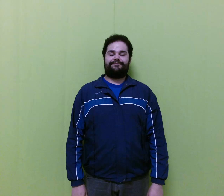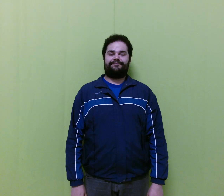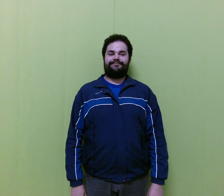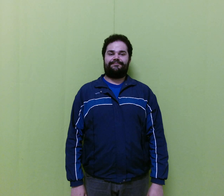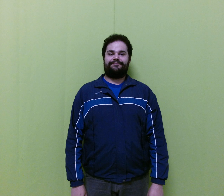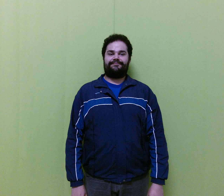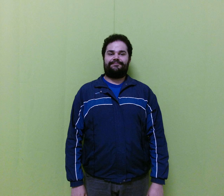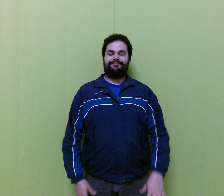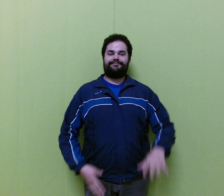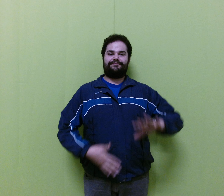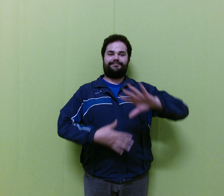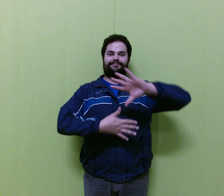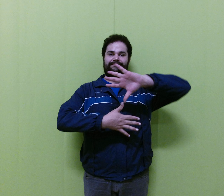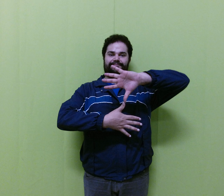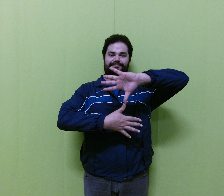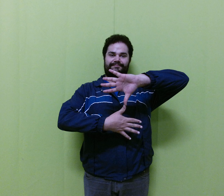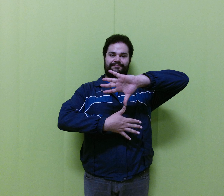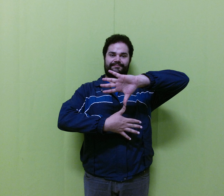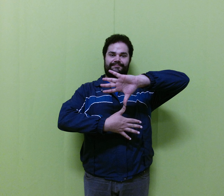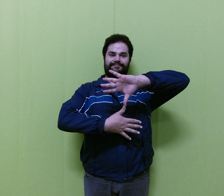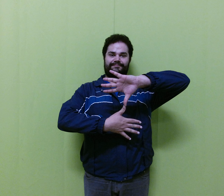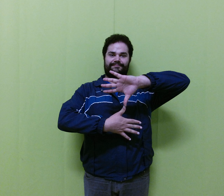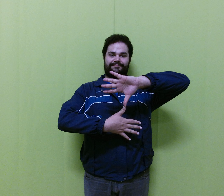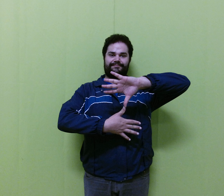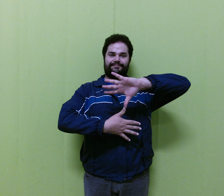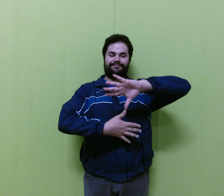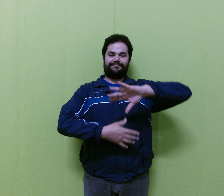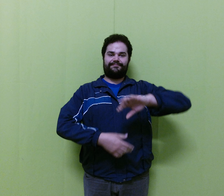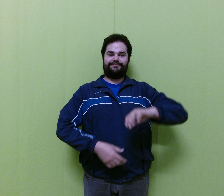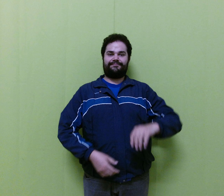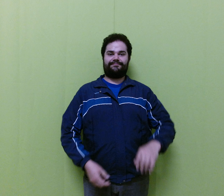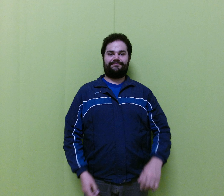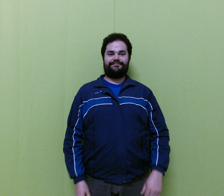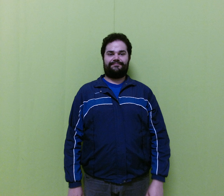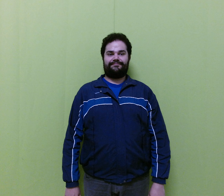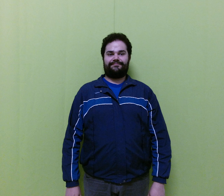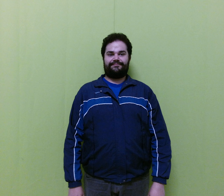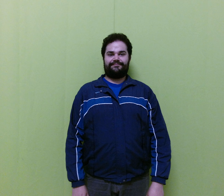América